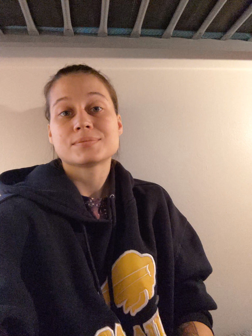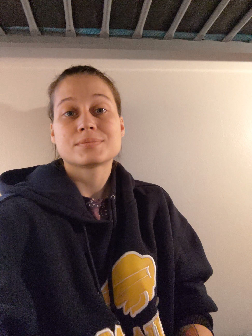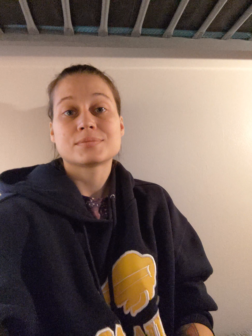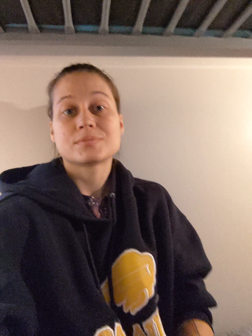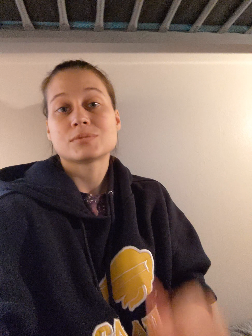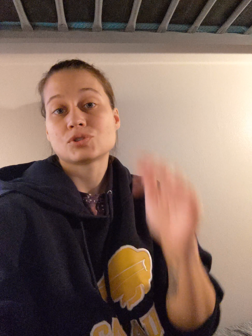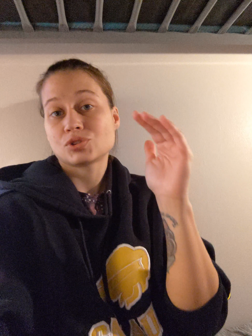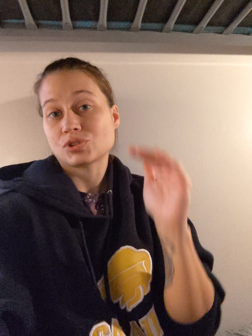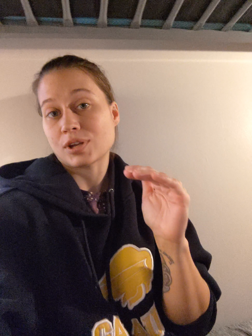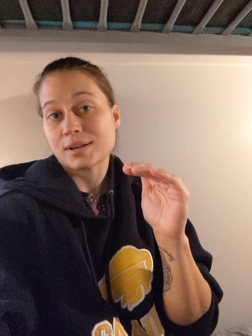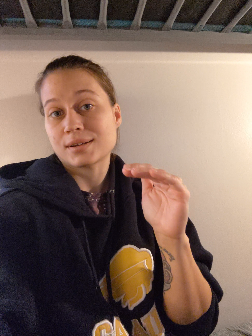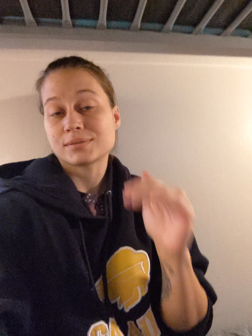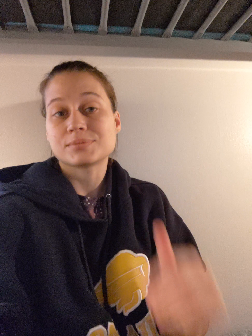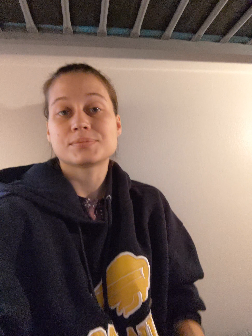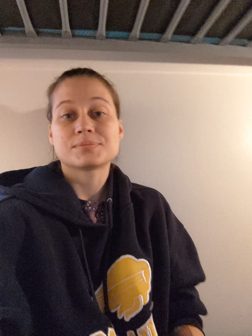child